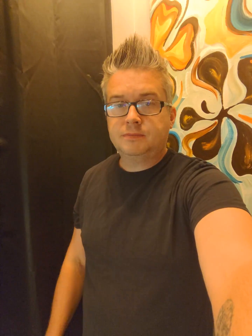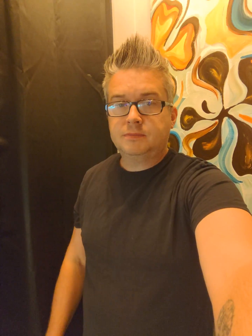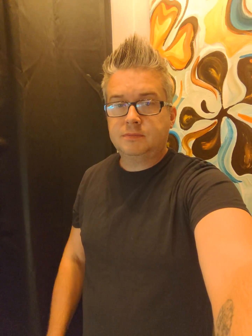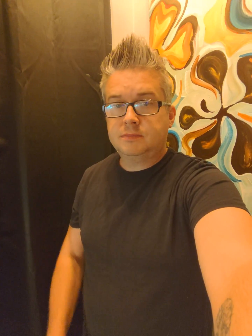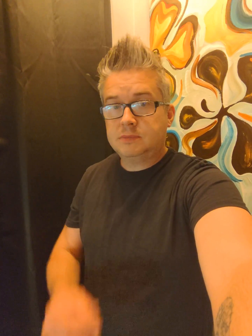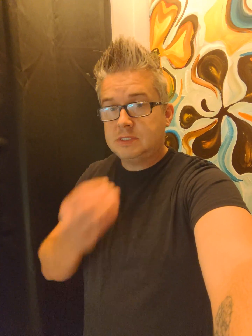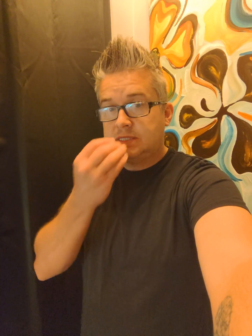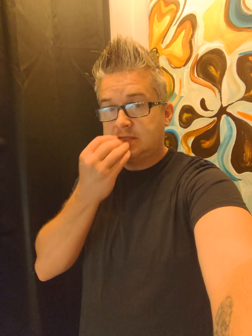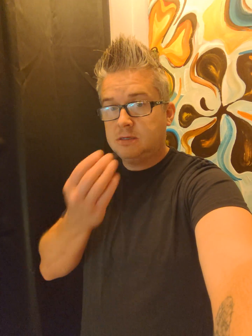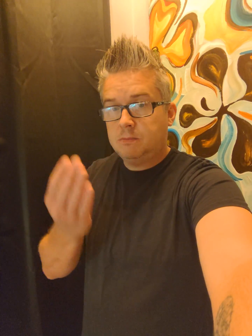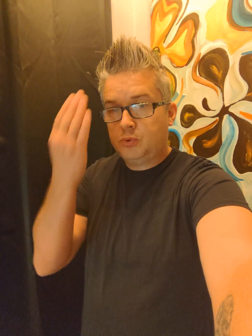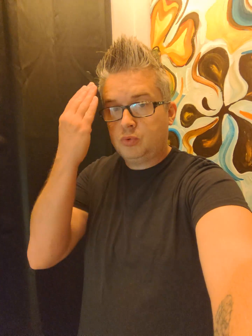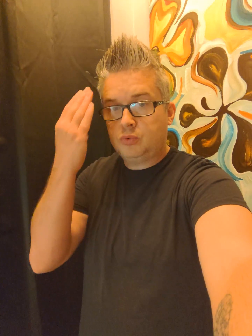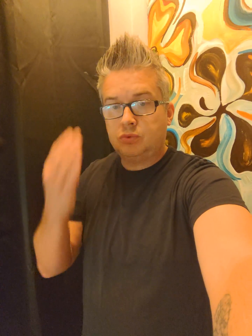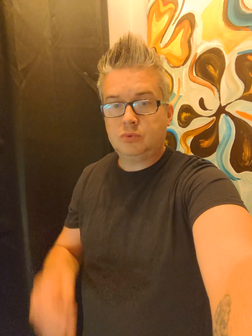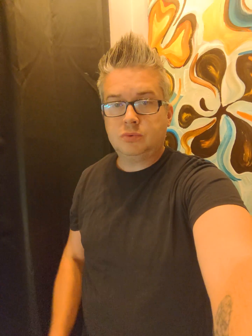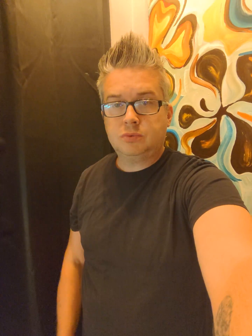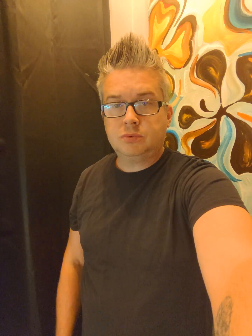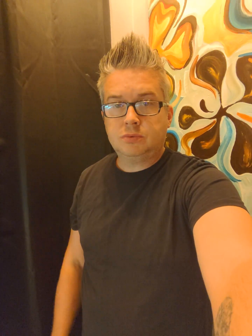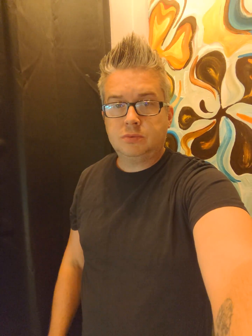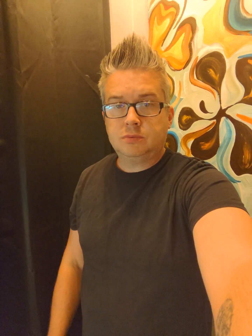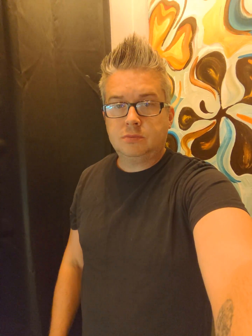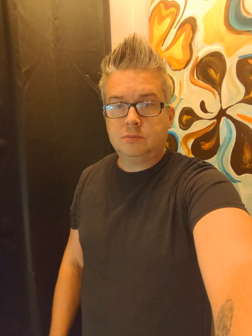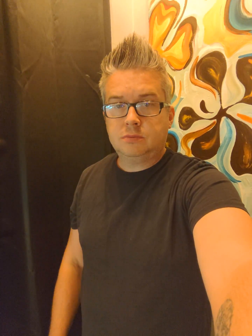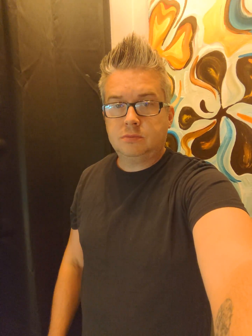breakfast